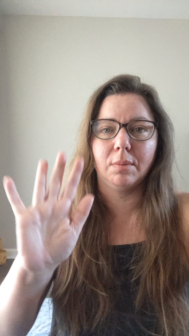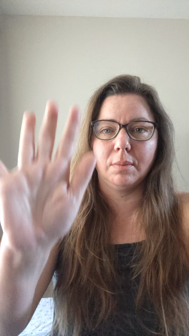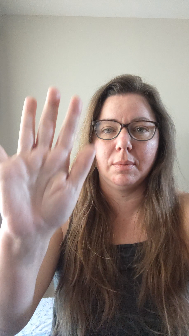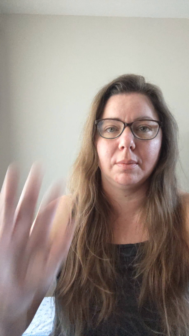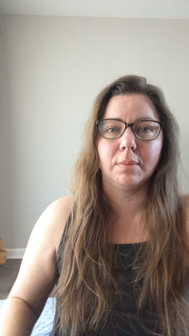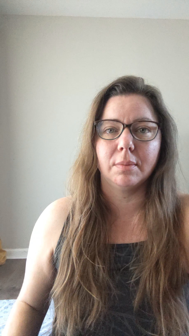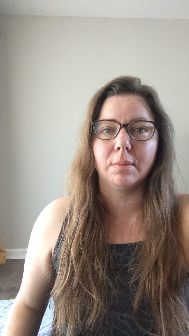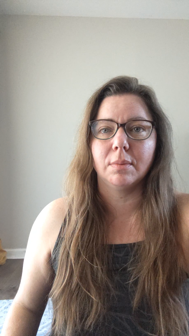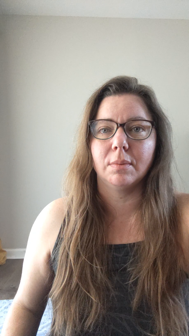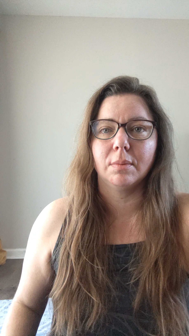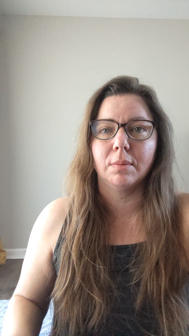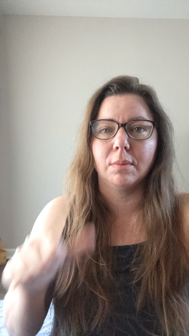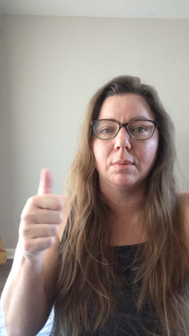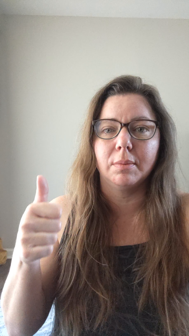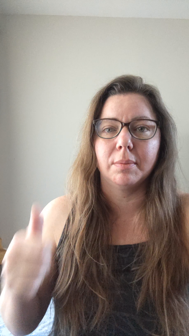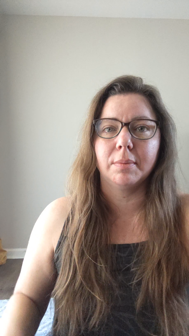other